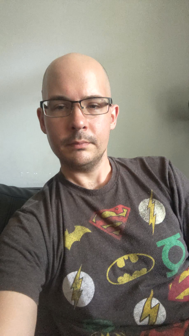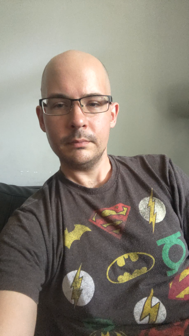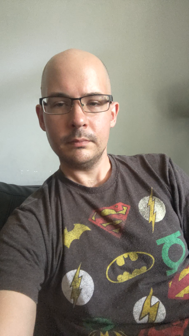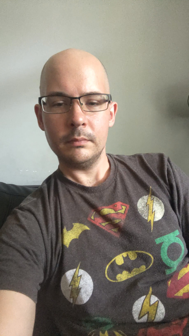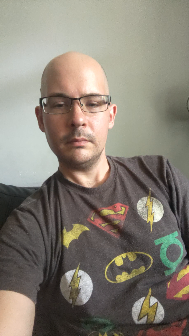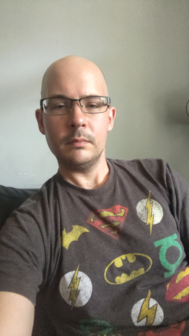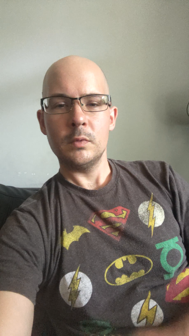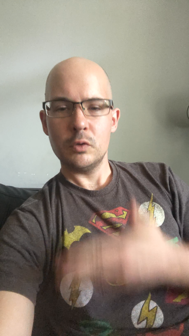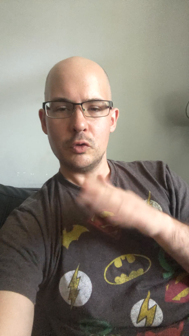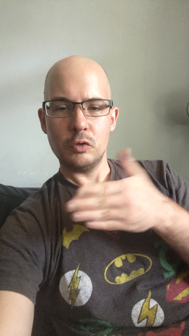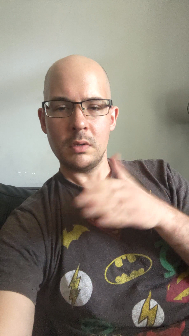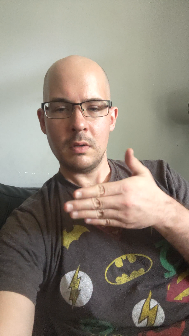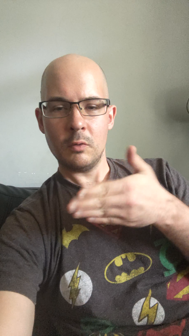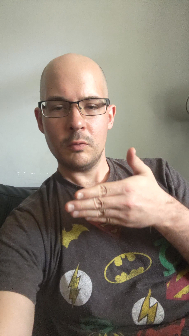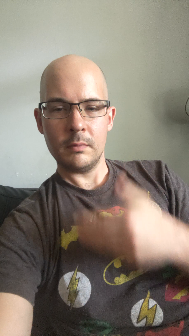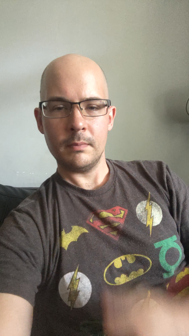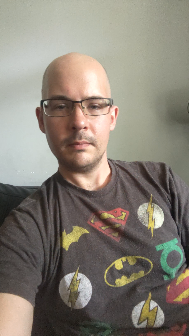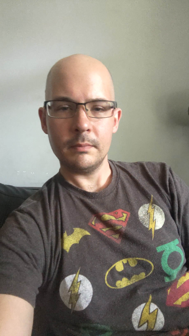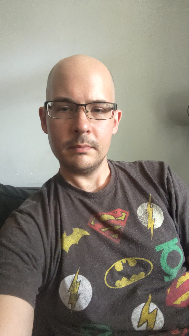share